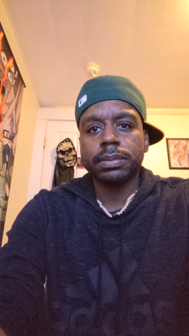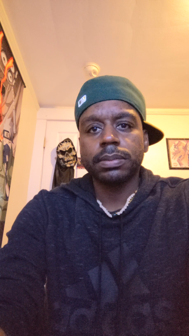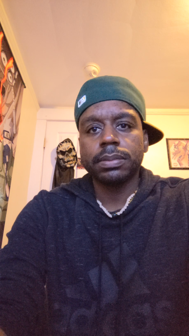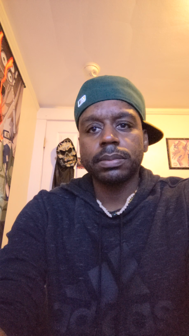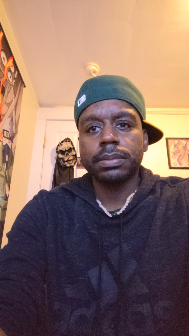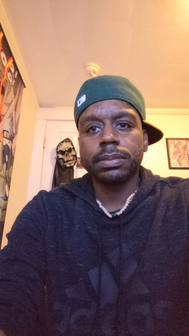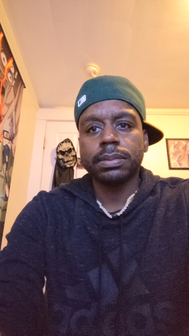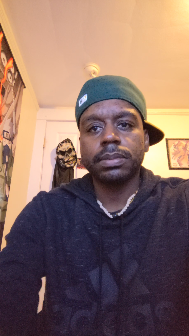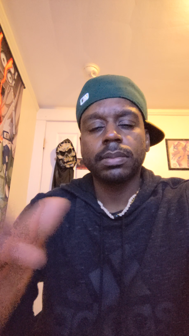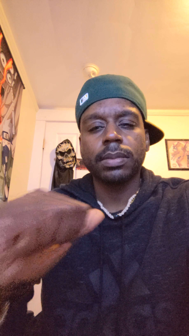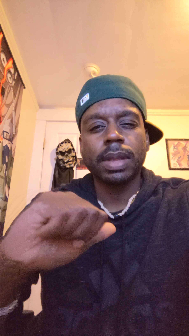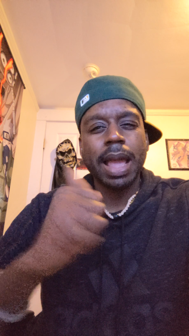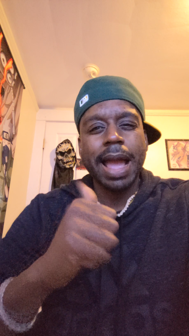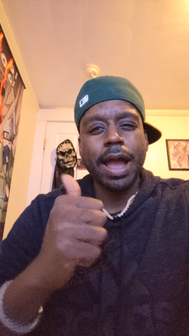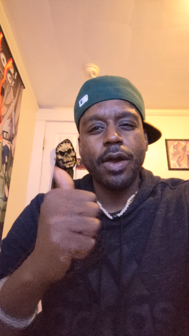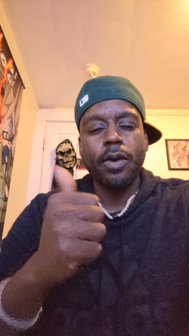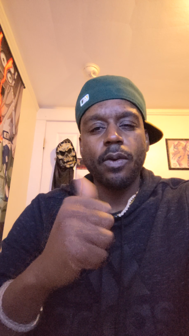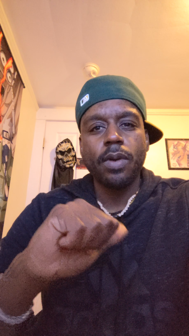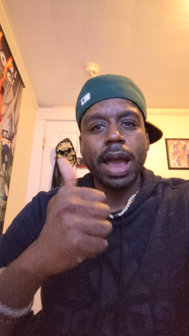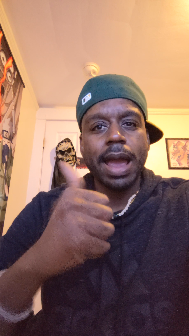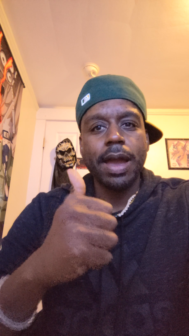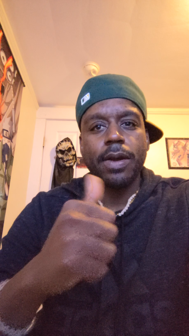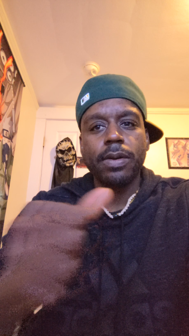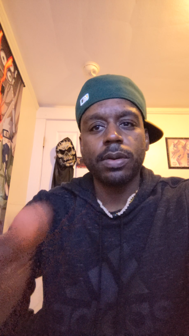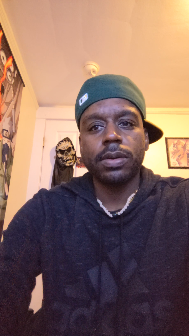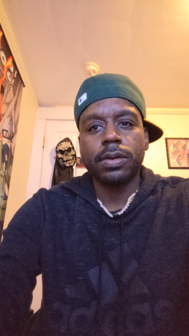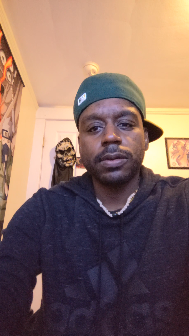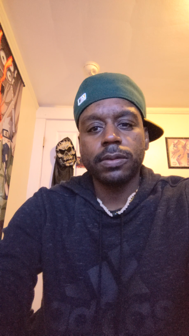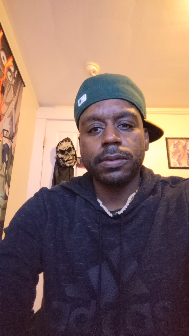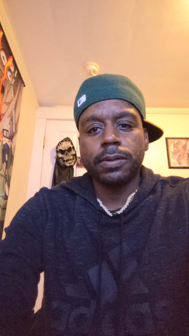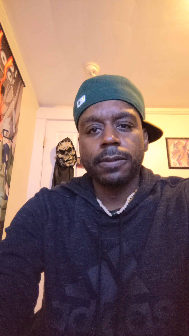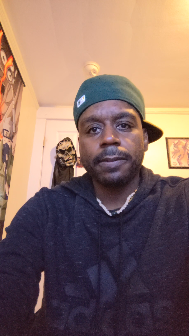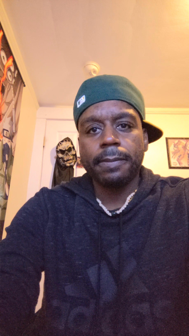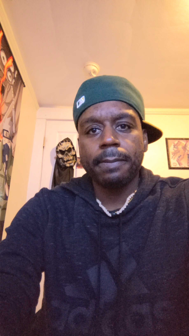how